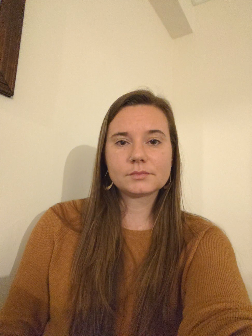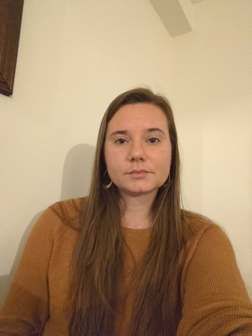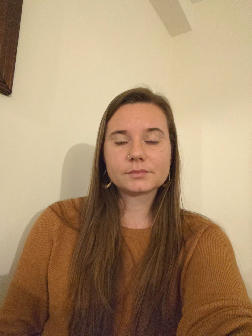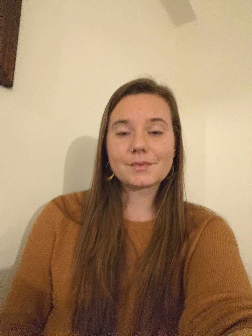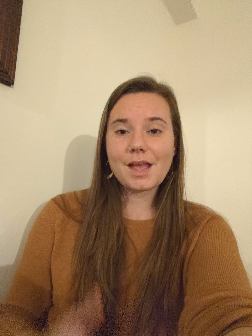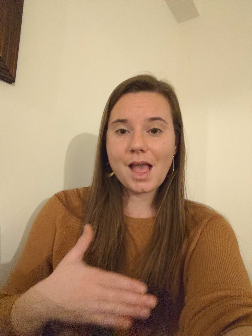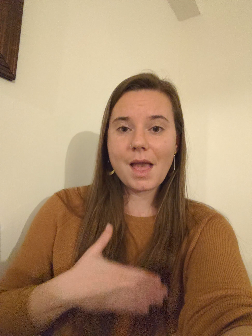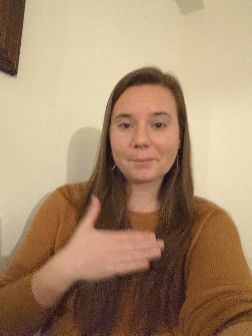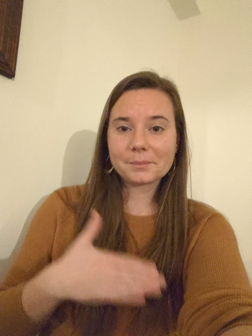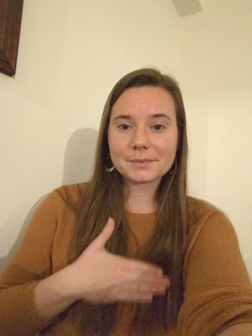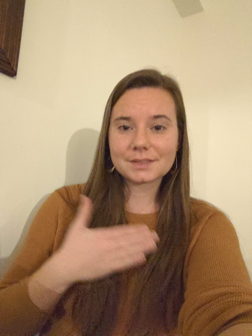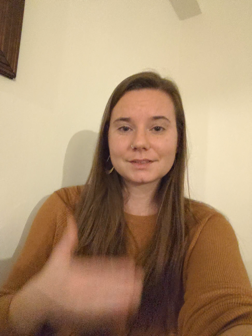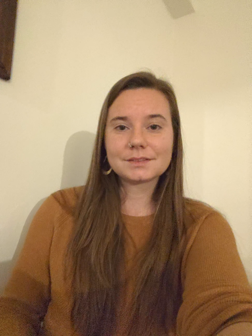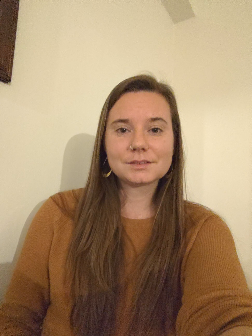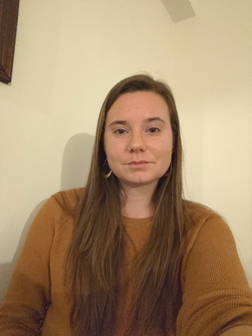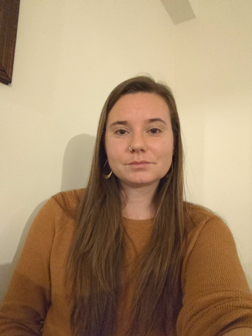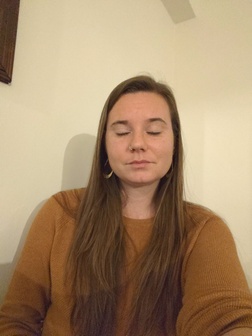happy